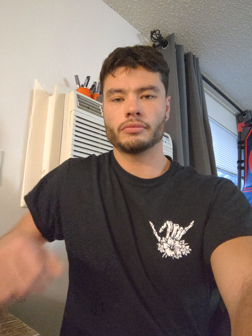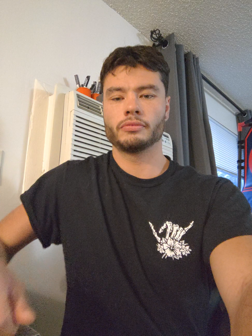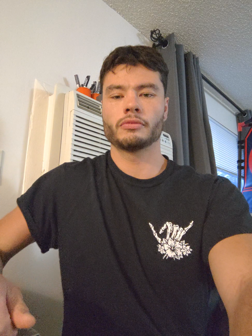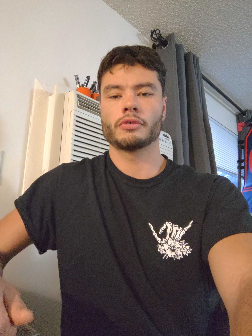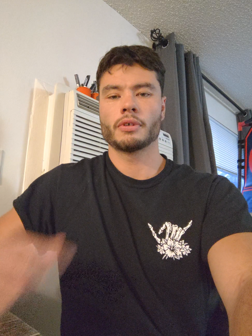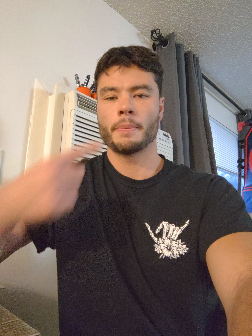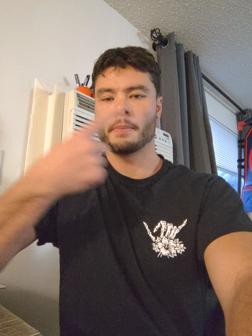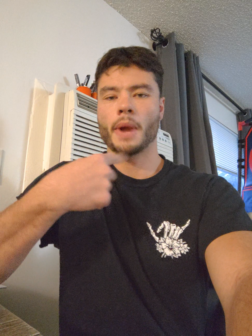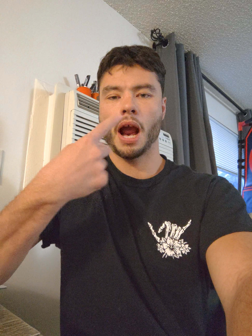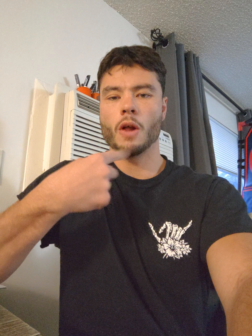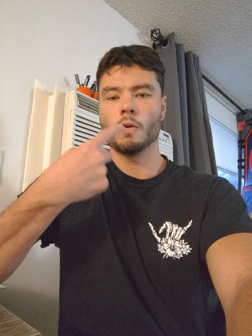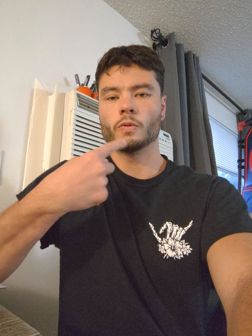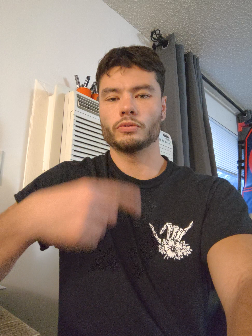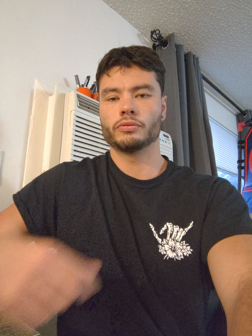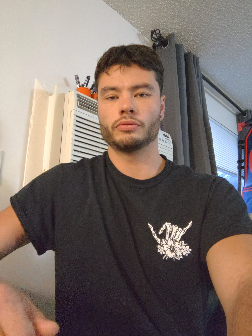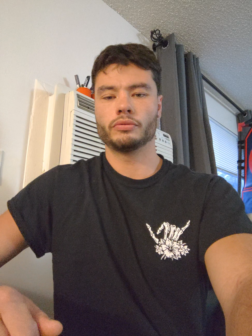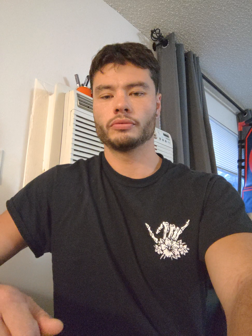mouth